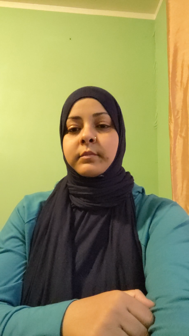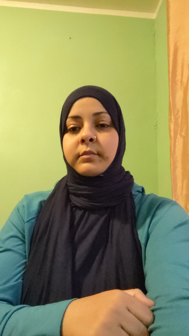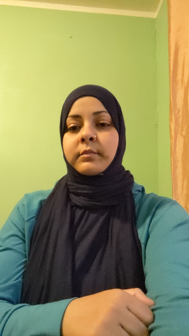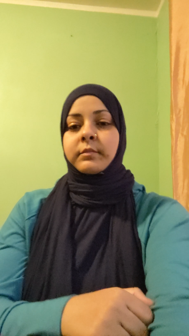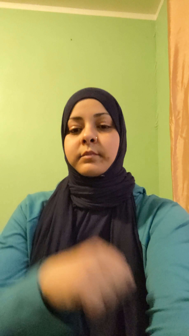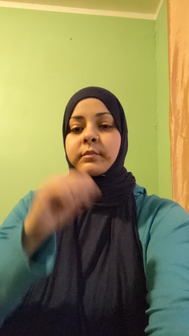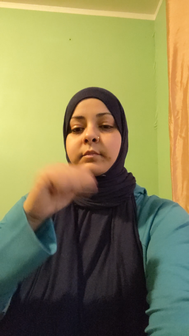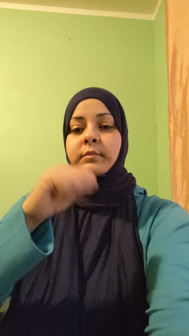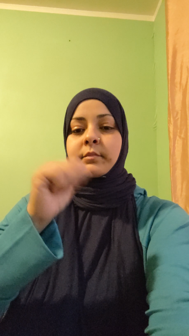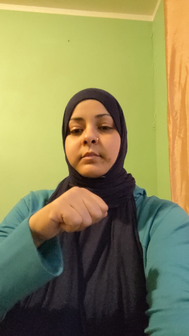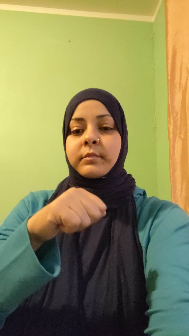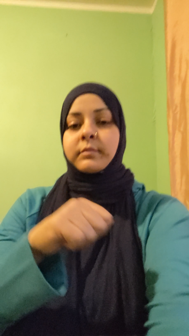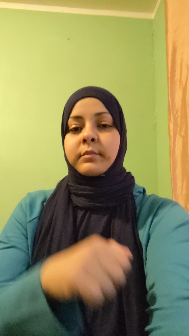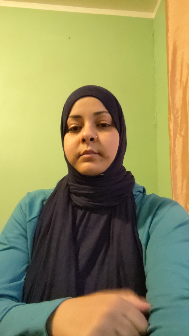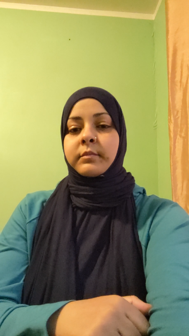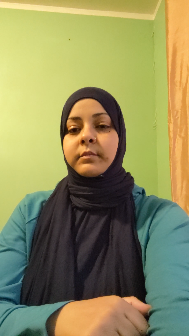rock